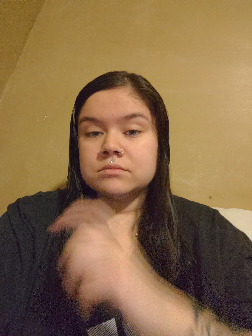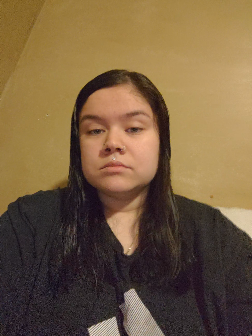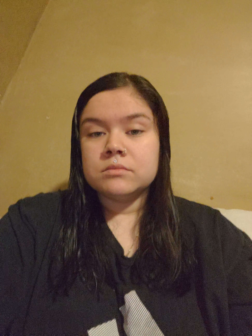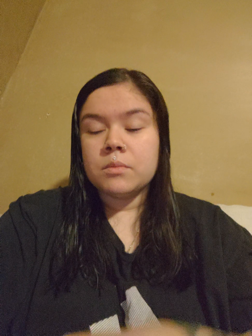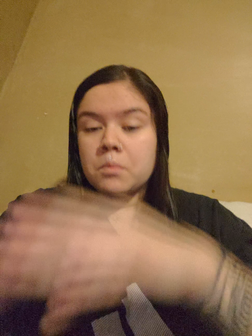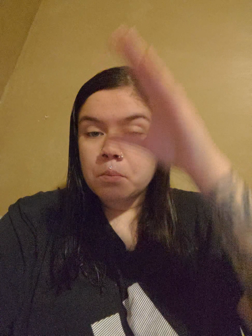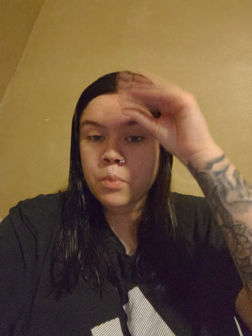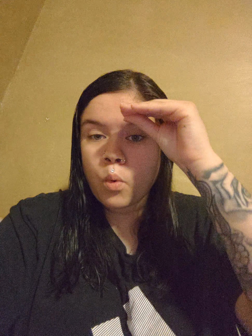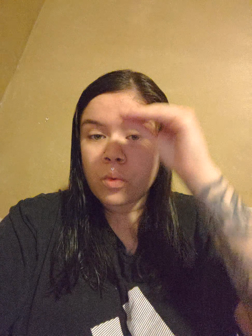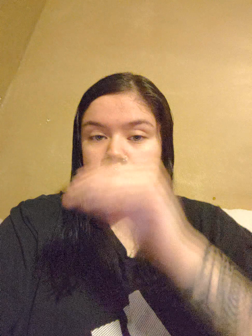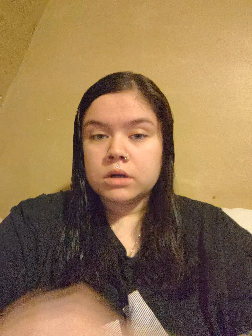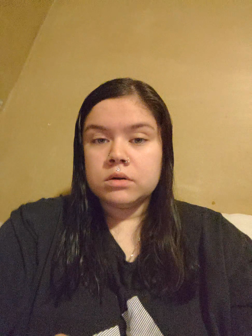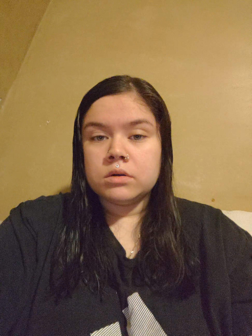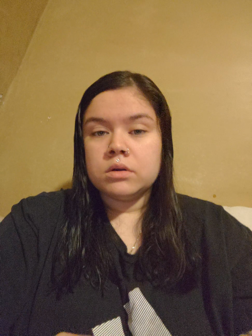boy